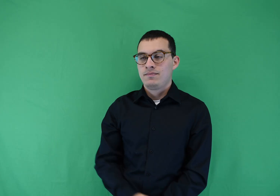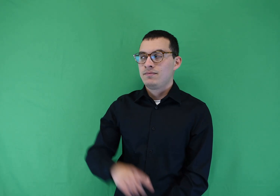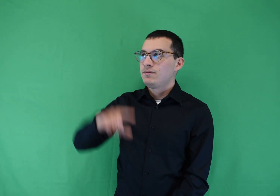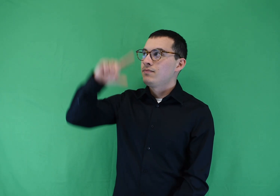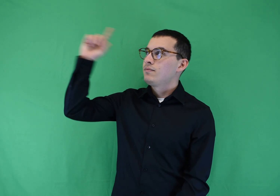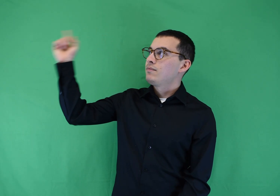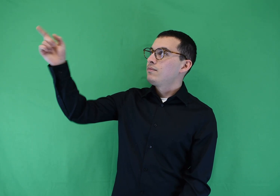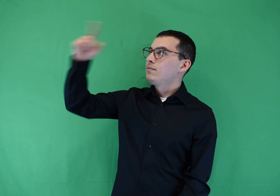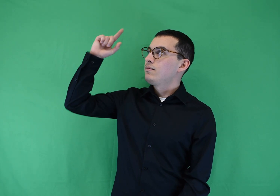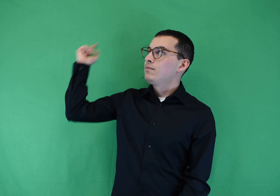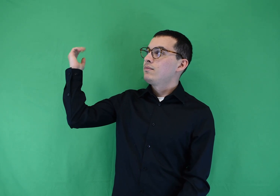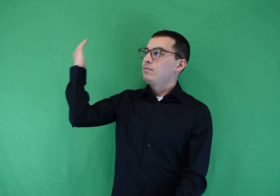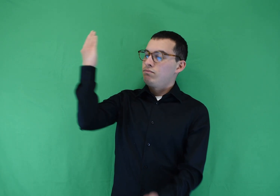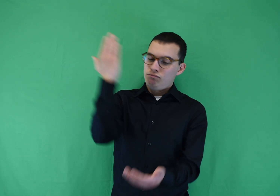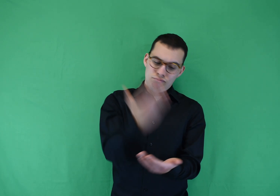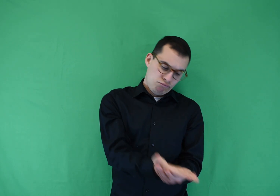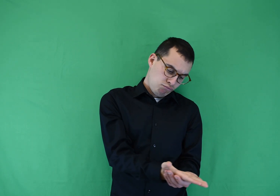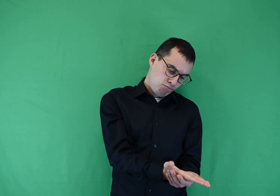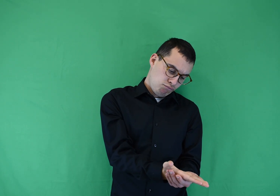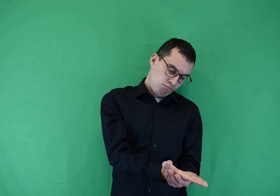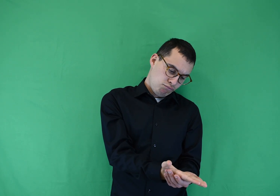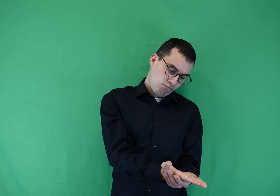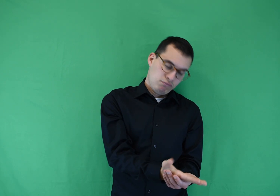desmayar